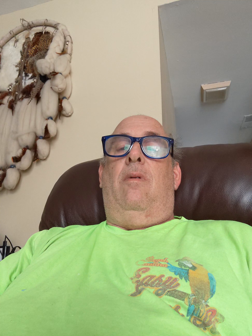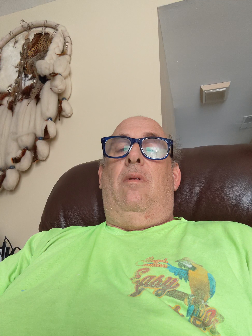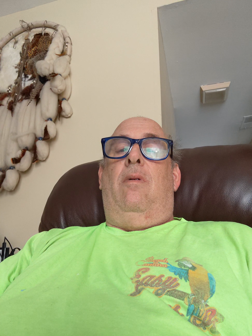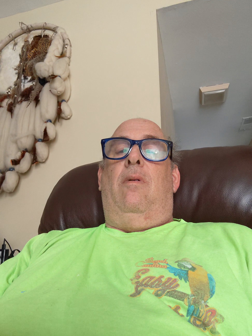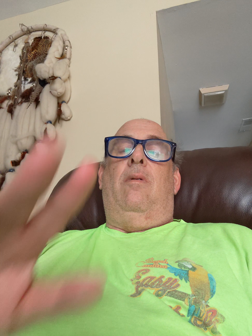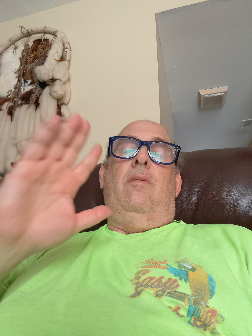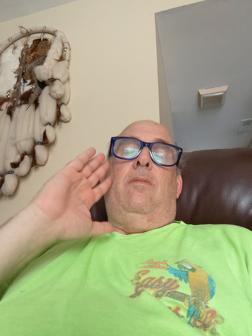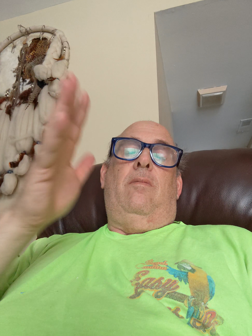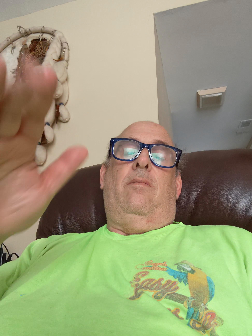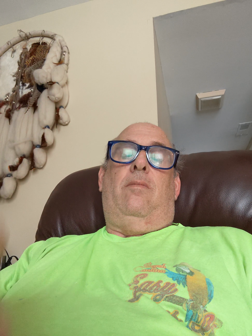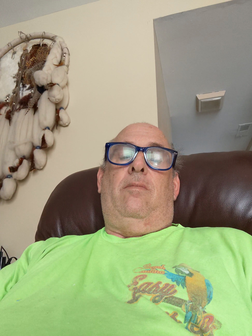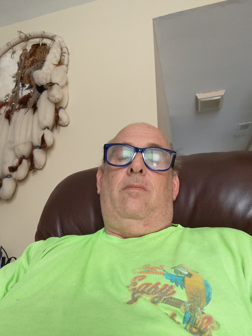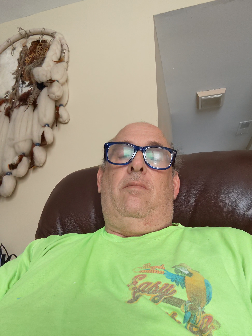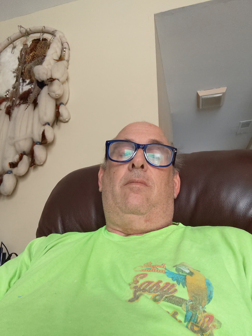will